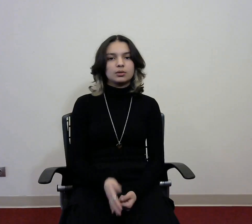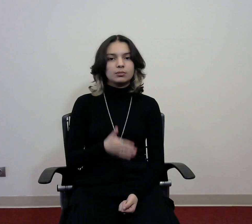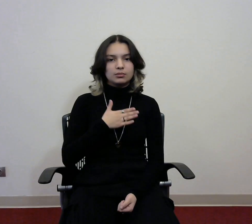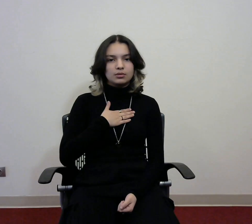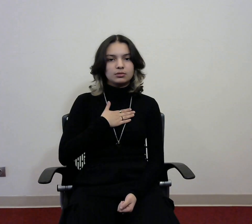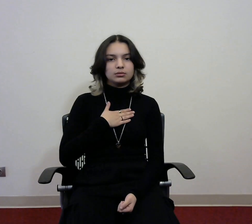mən